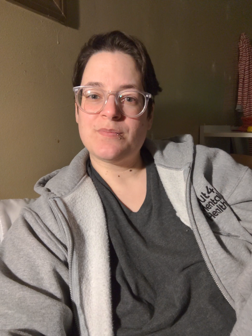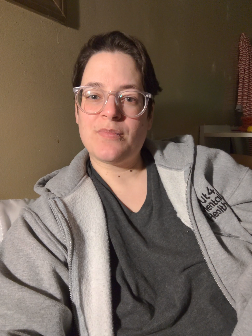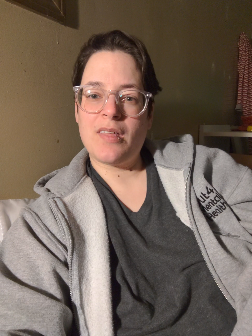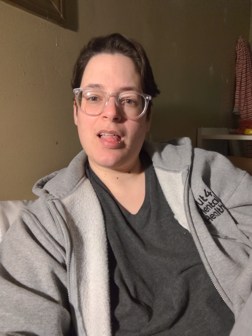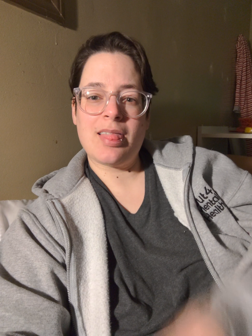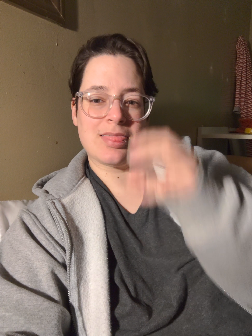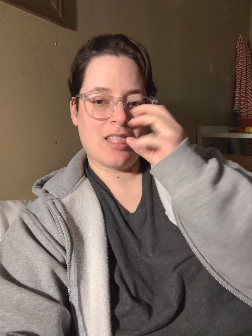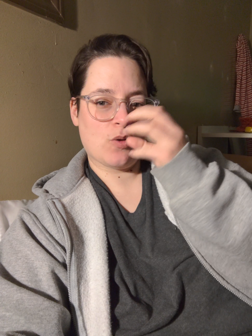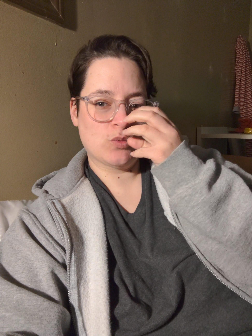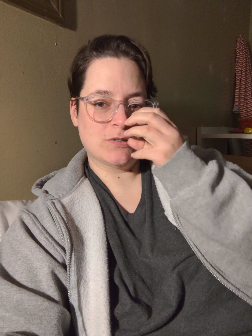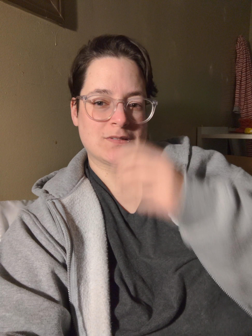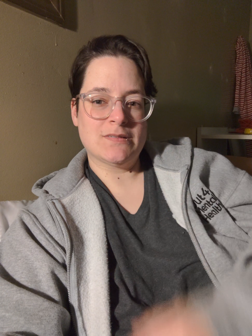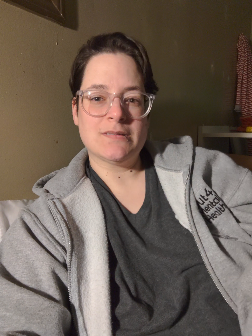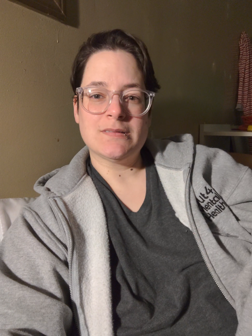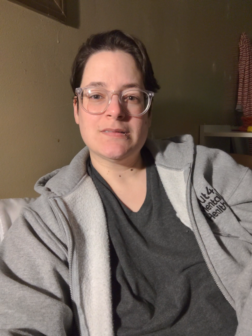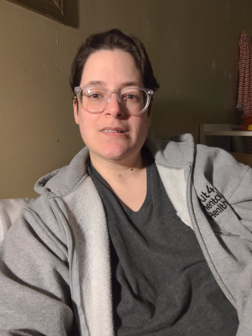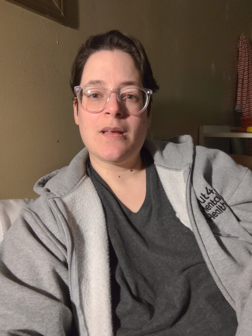clown